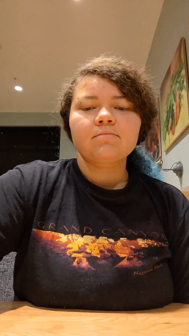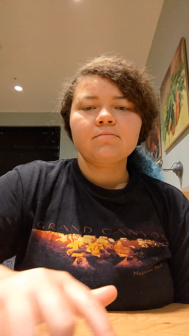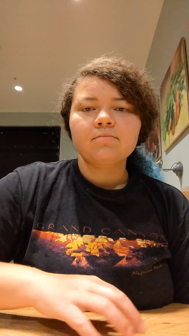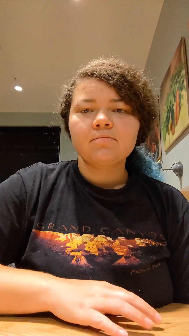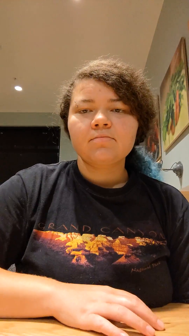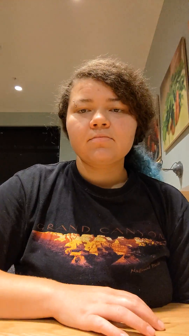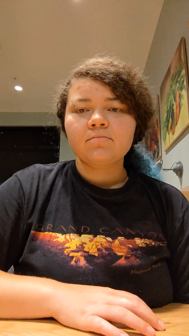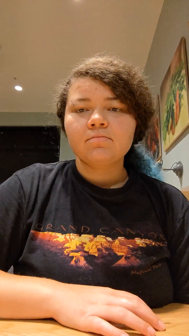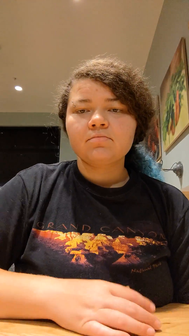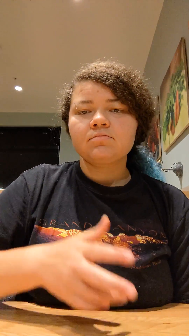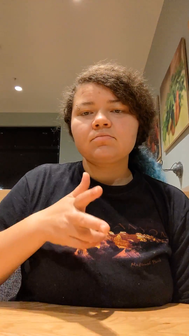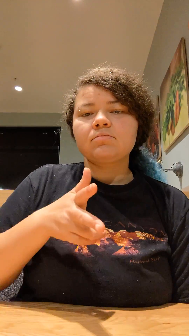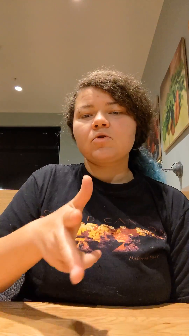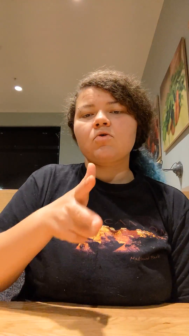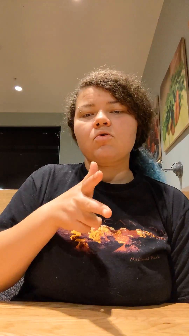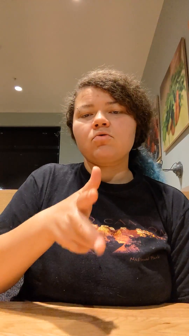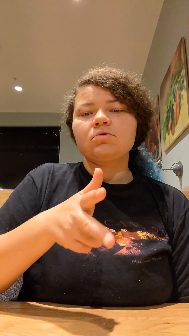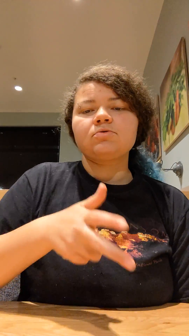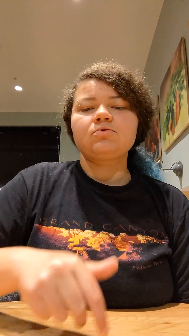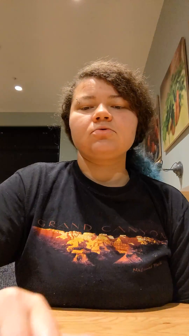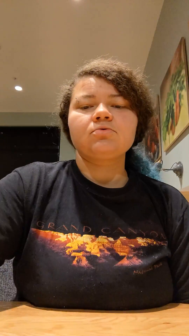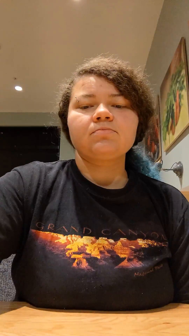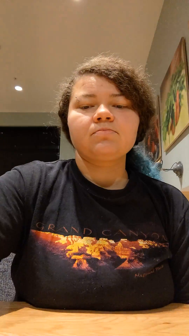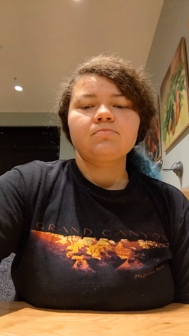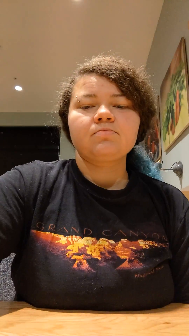garage